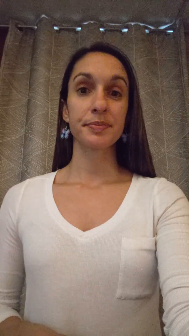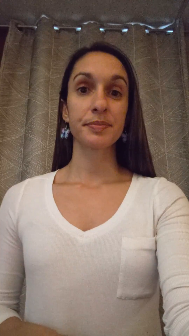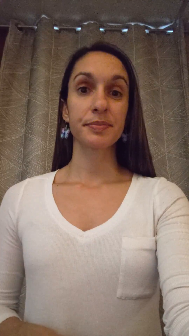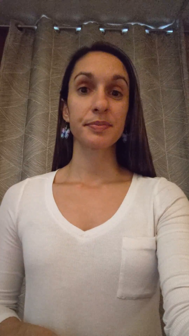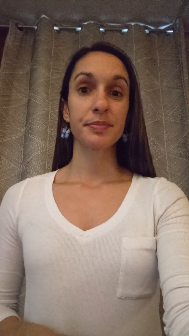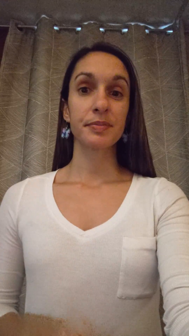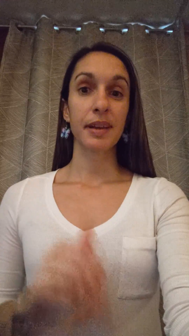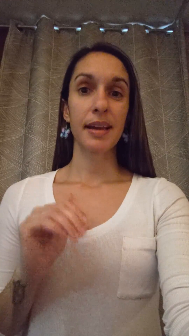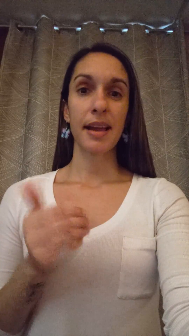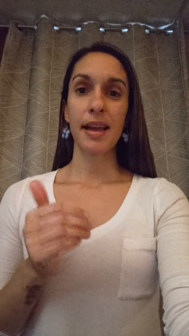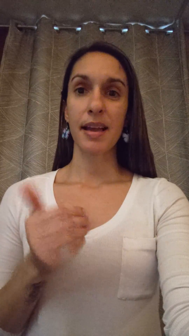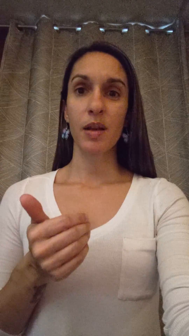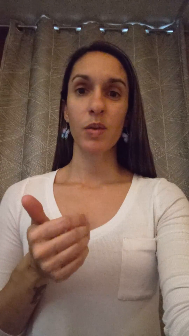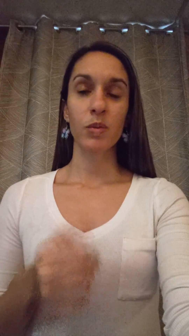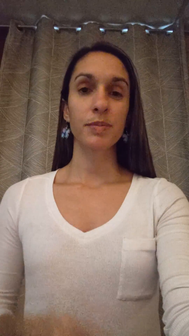how